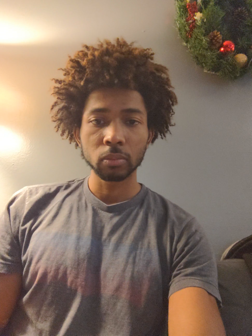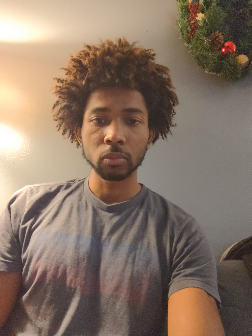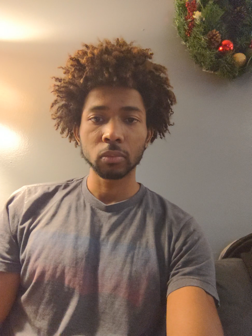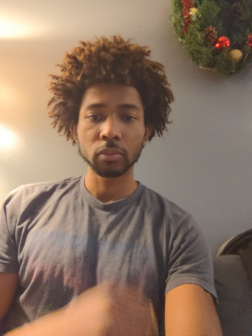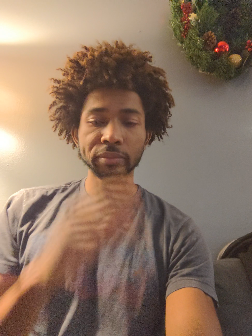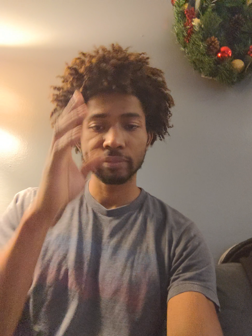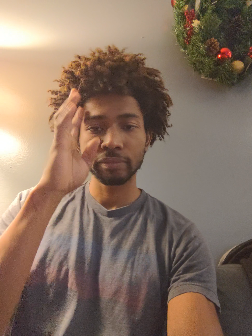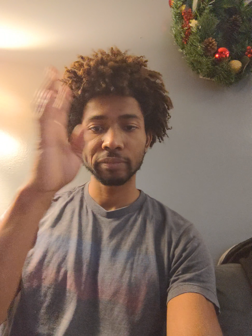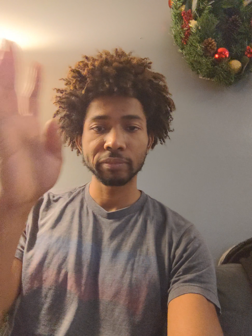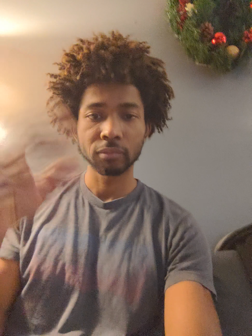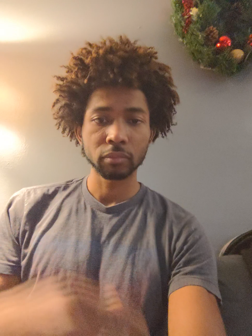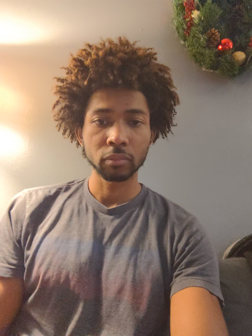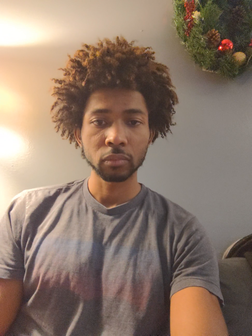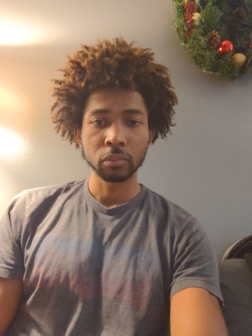pretend